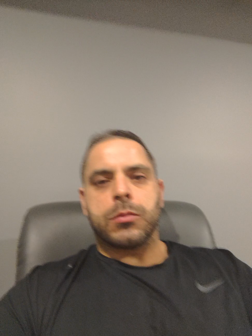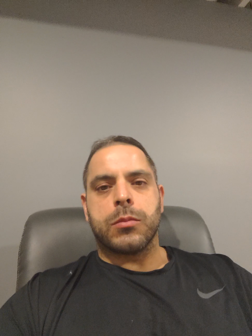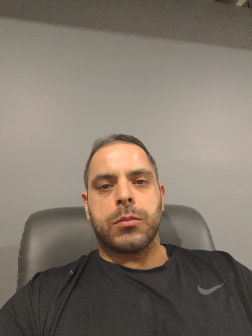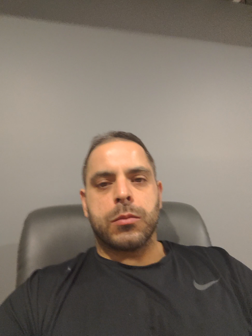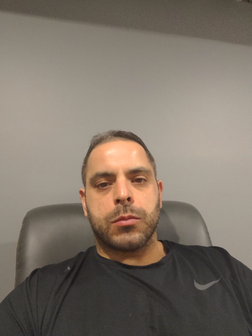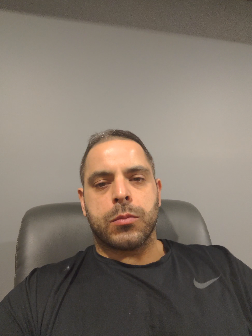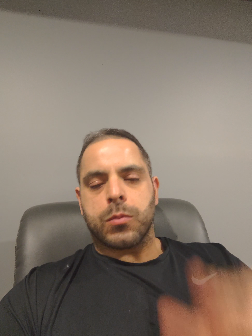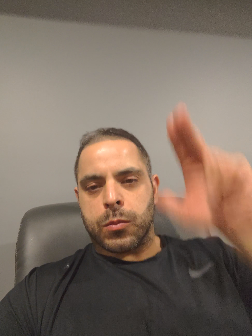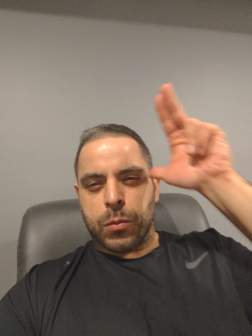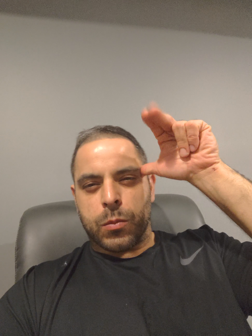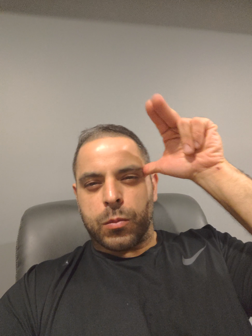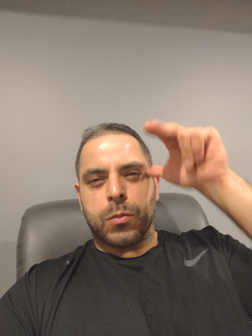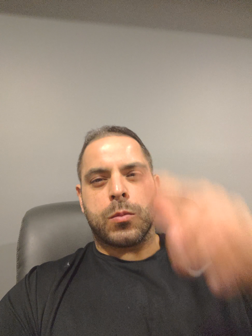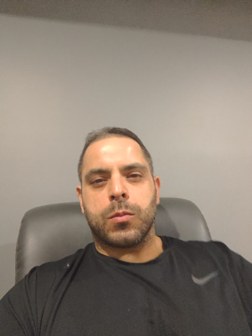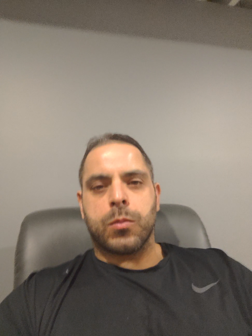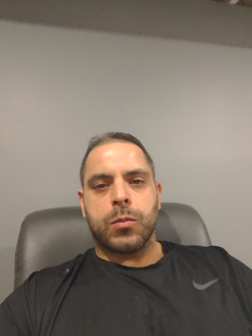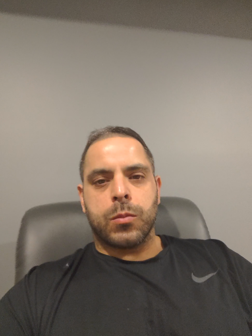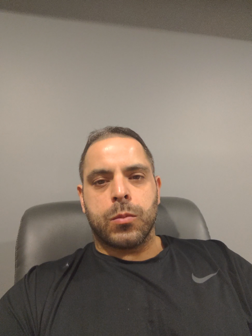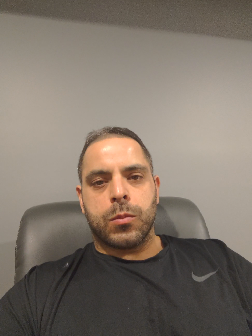horse